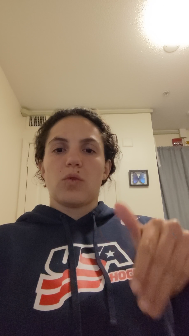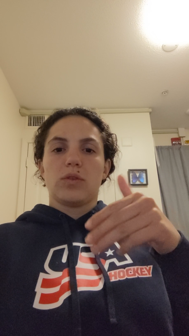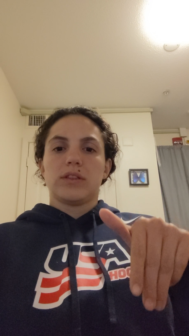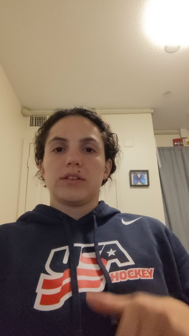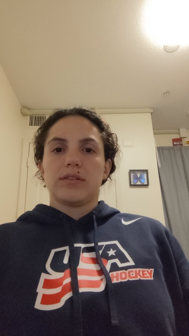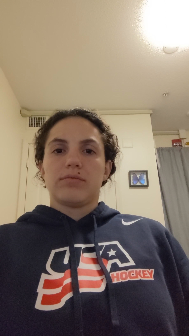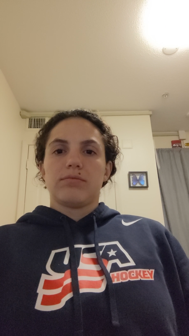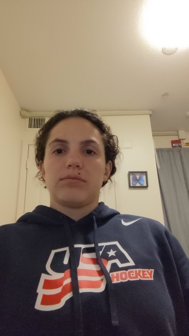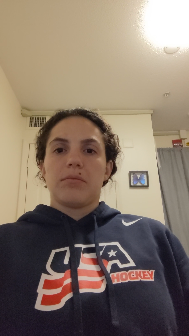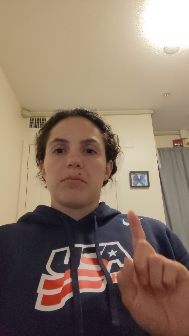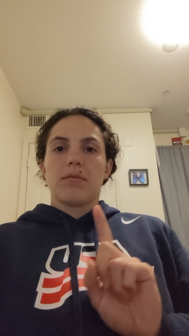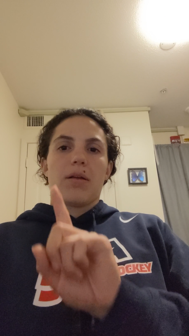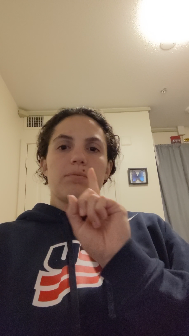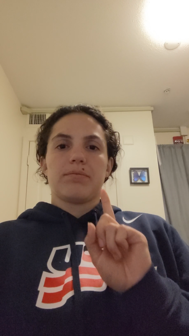bump